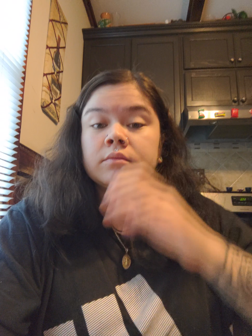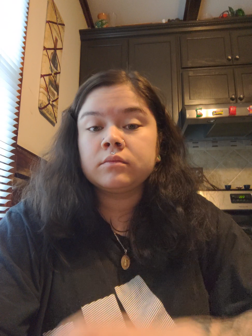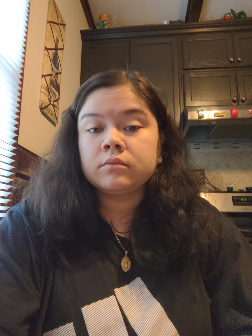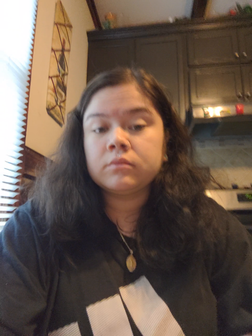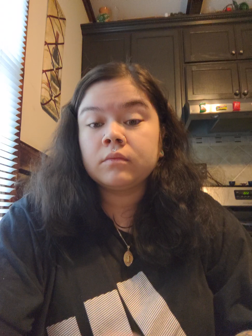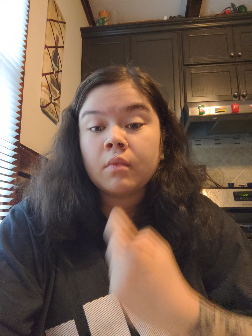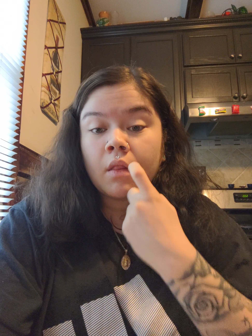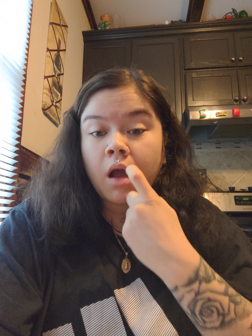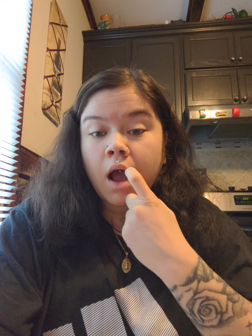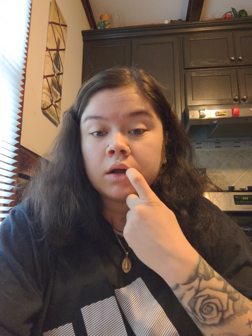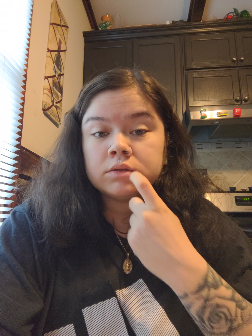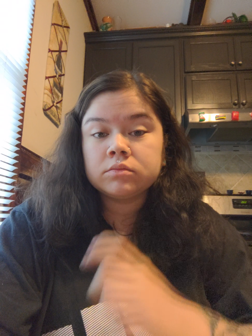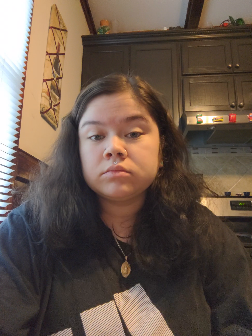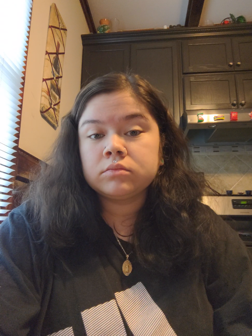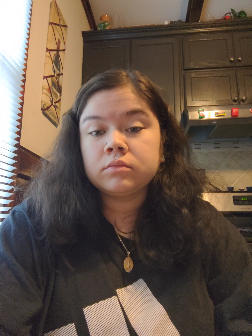window